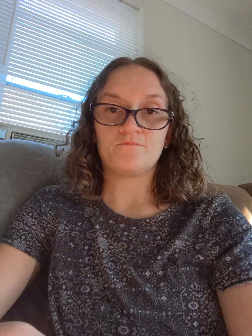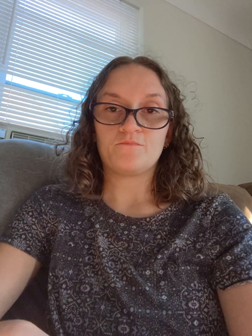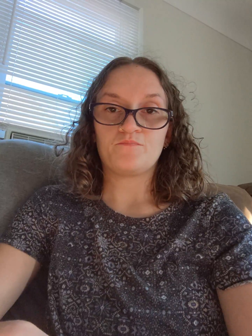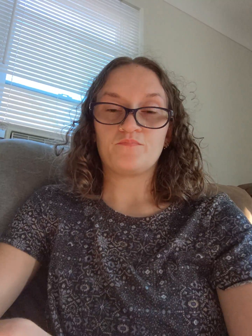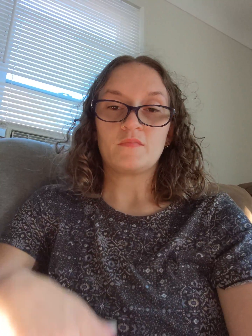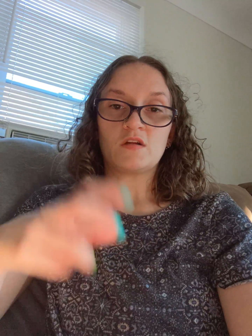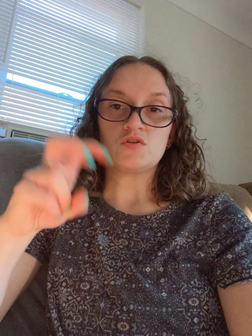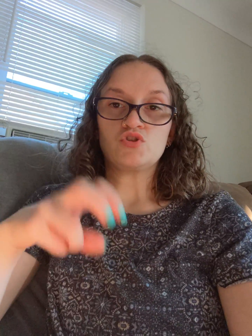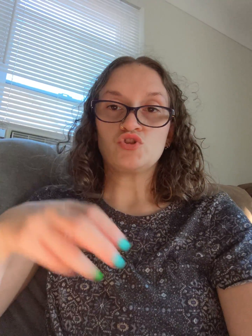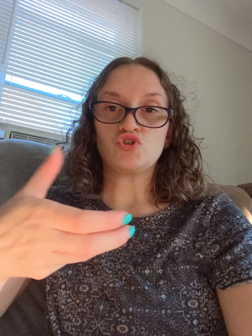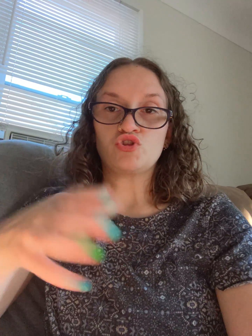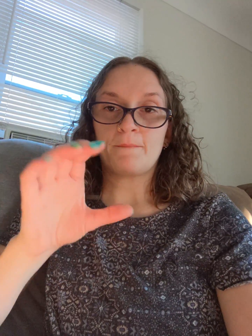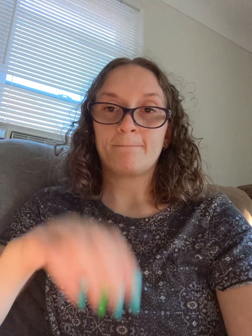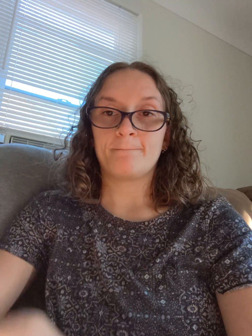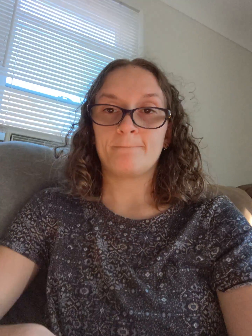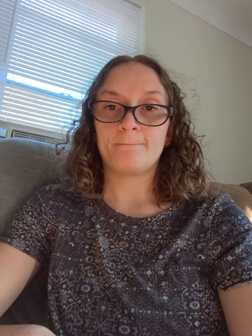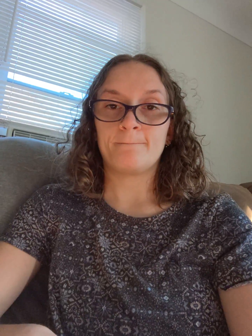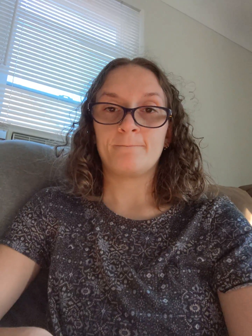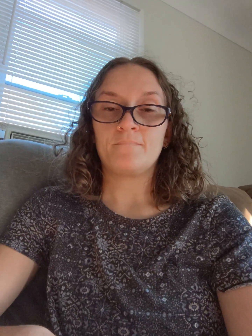potato chip